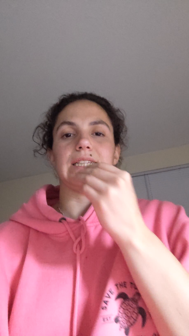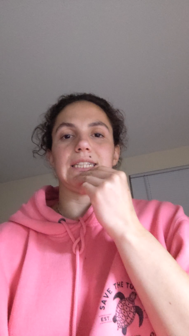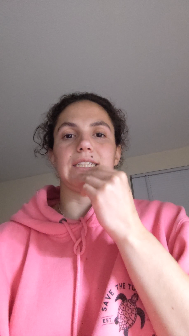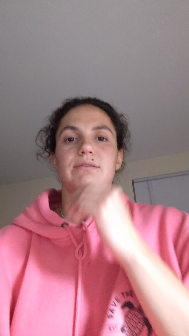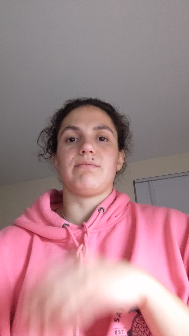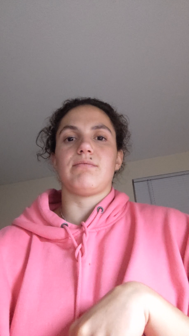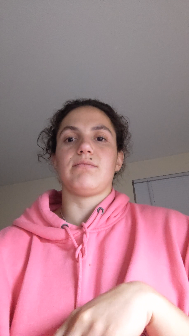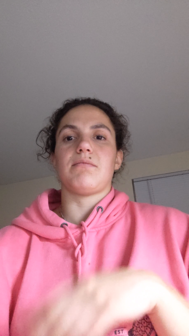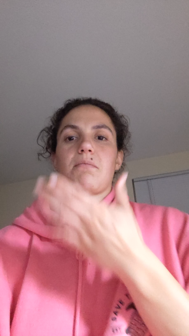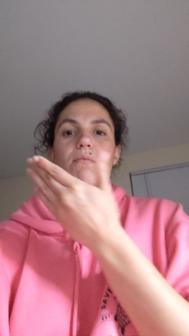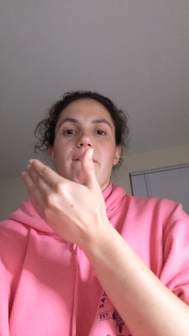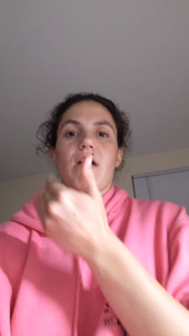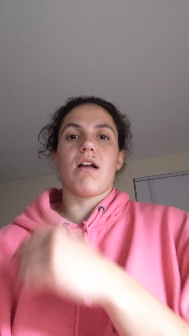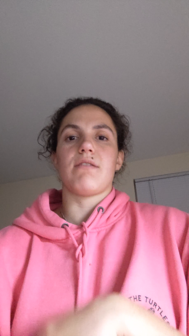butterfly